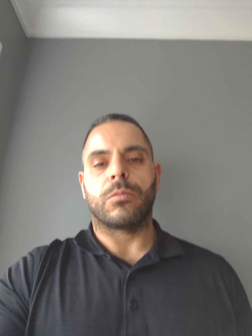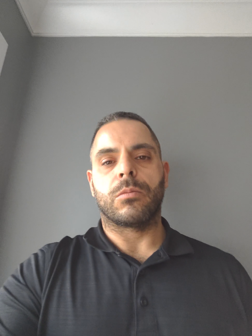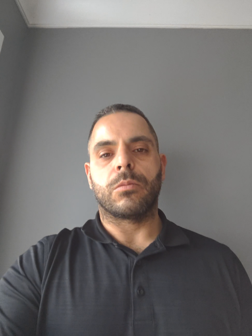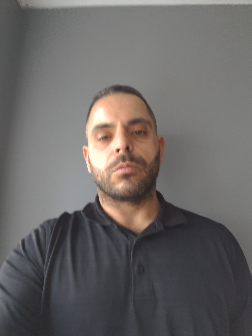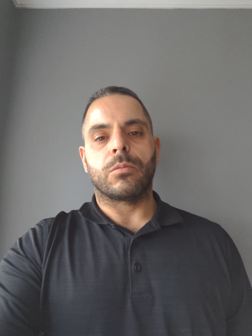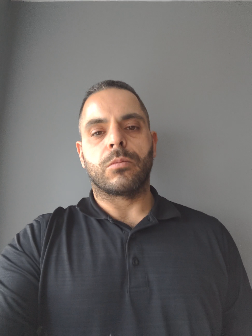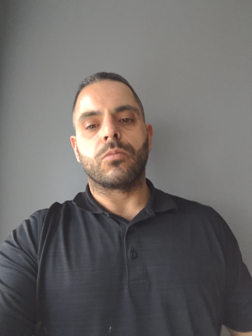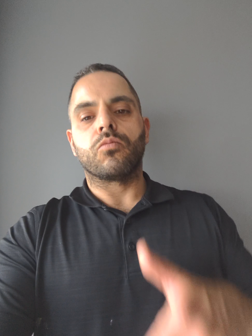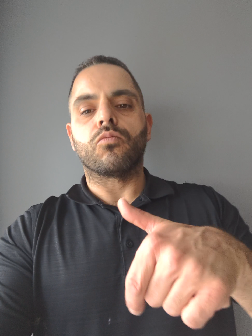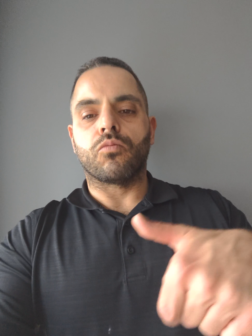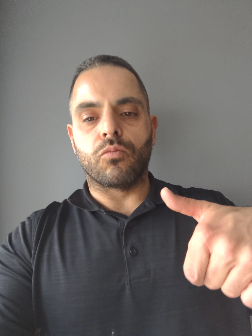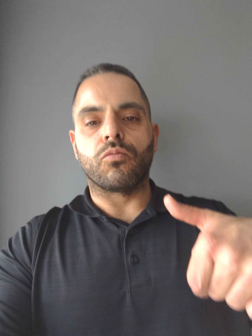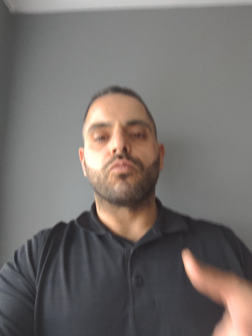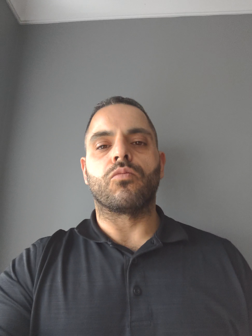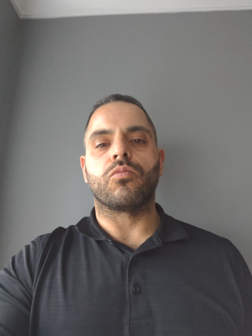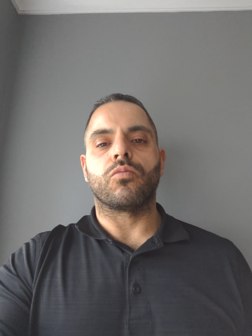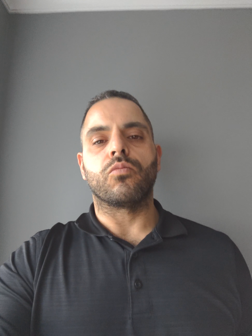underwear